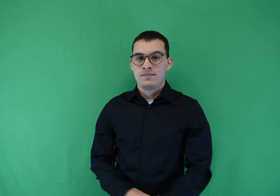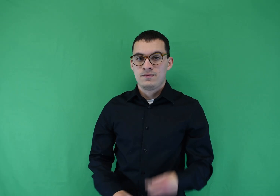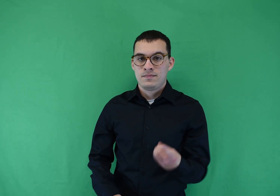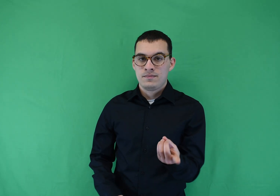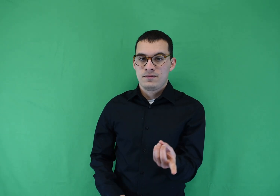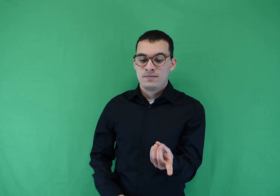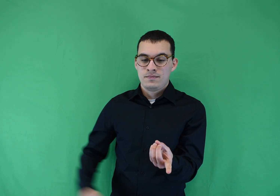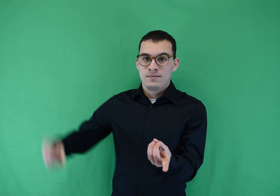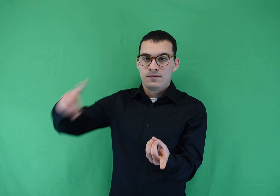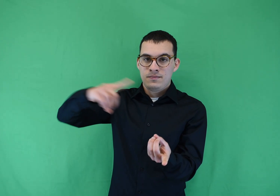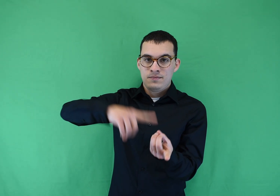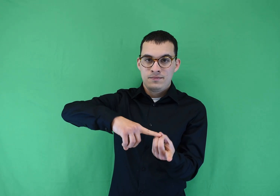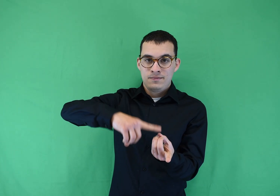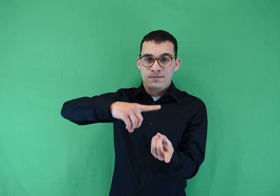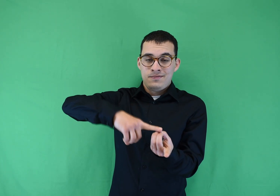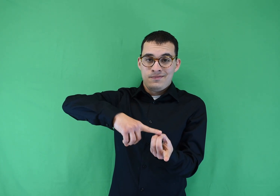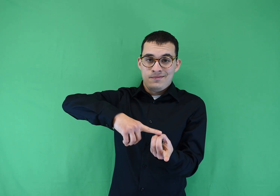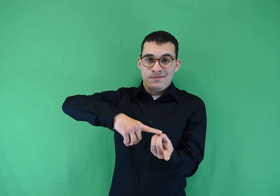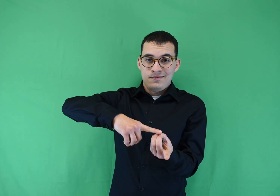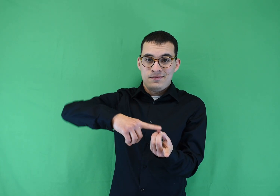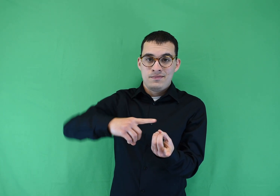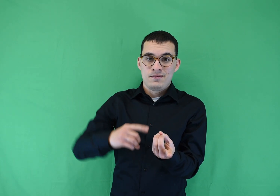dónde